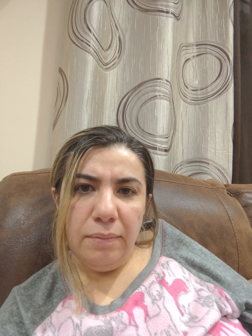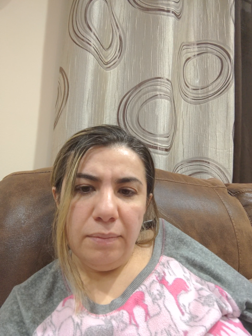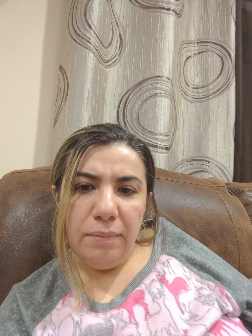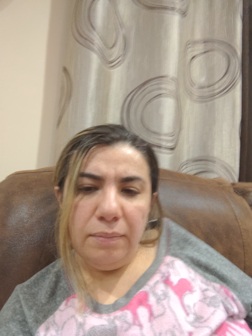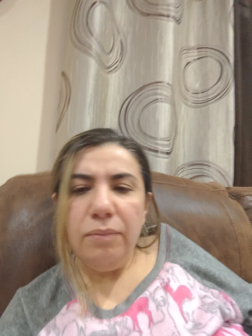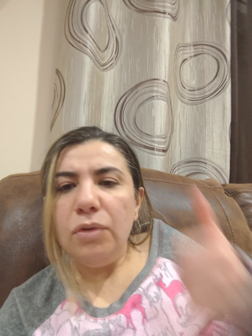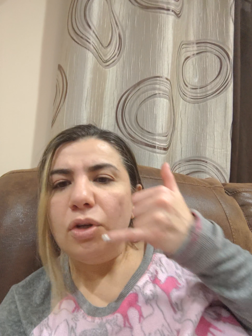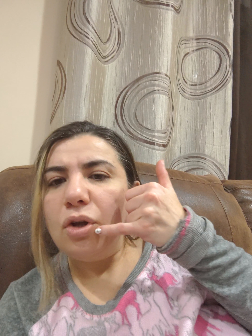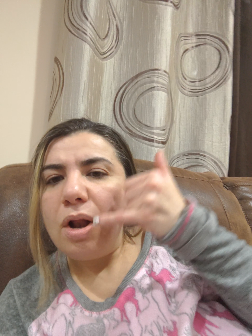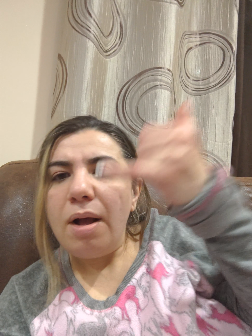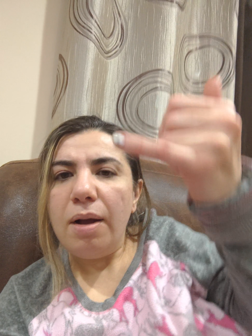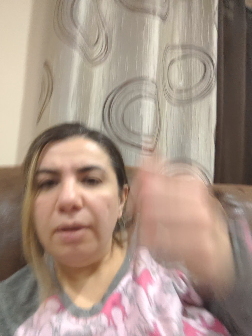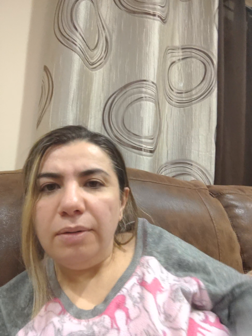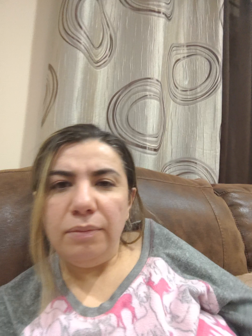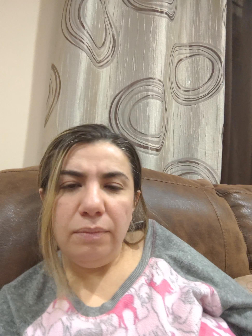call on the phone